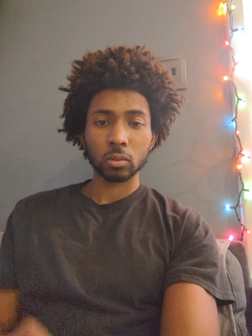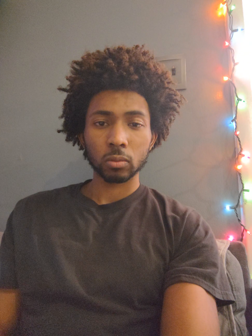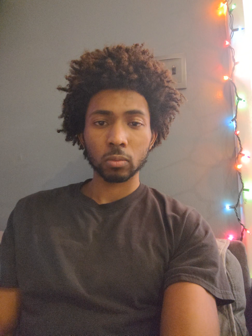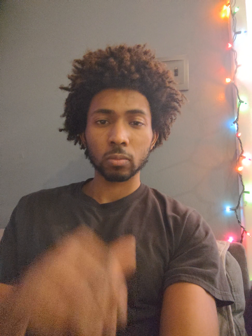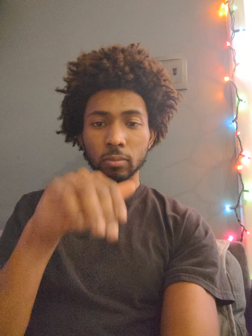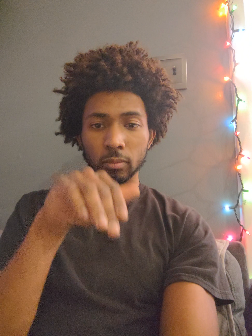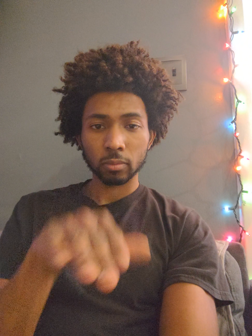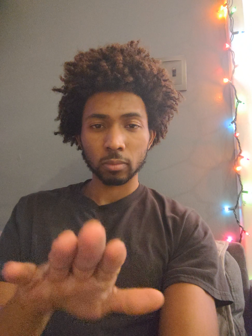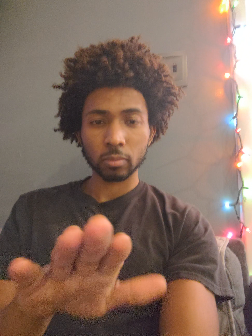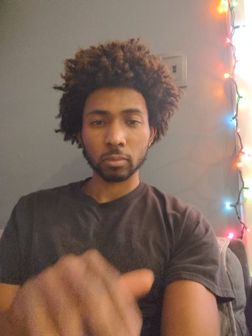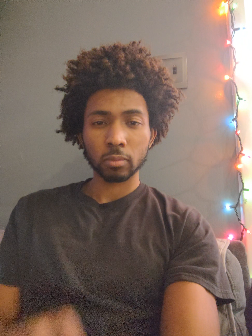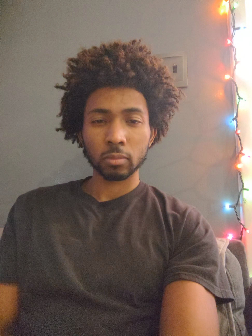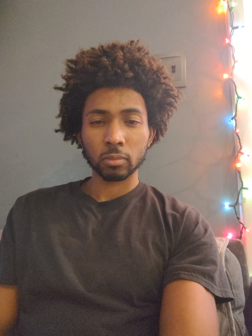into